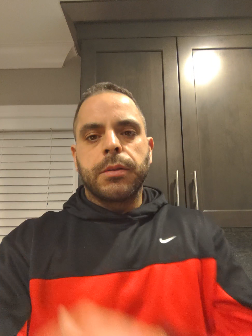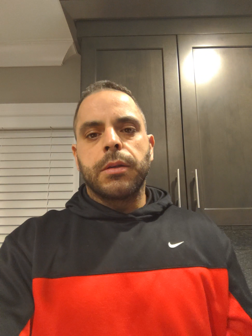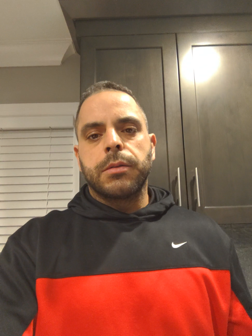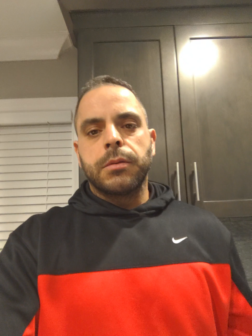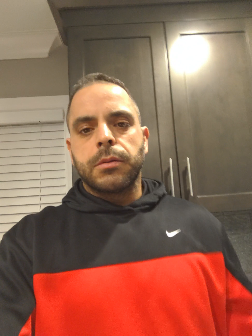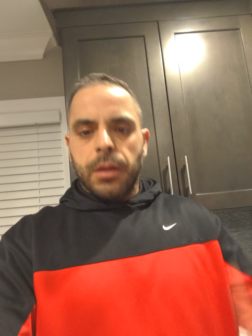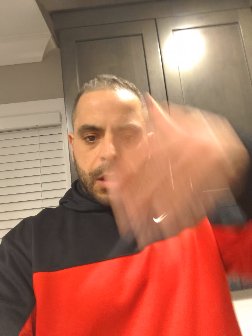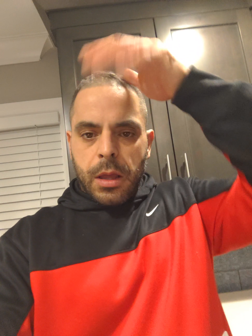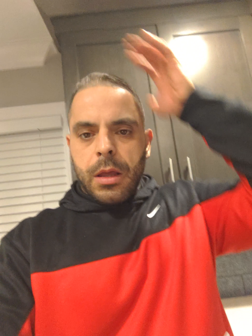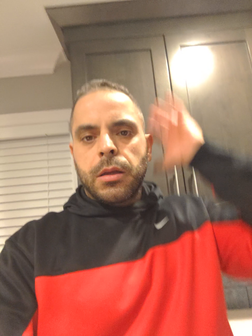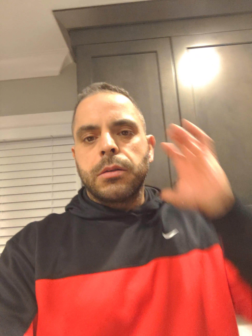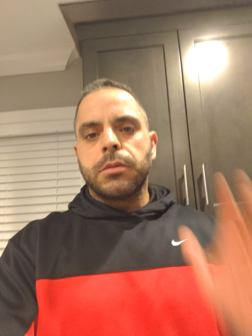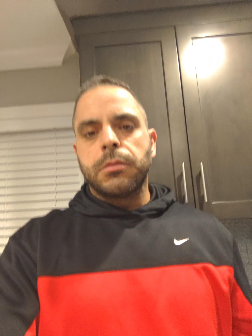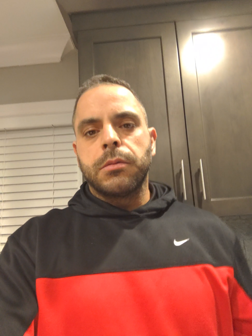lion